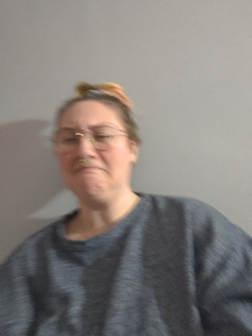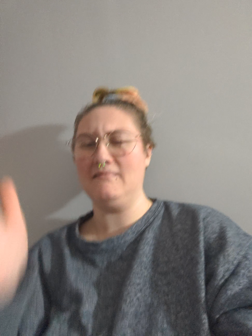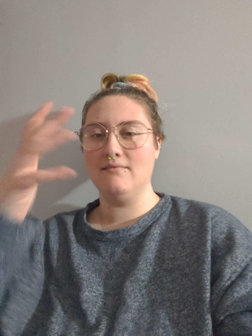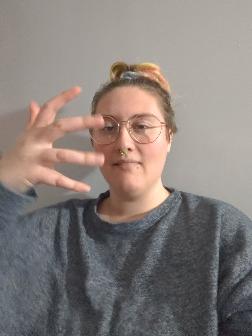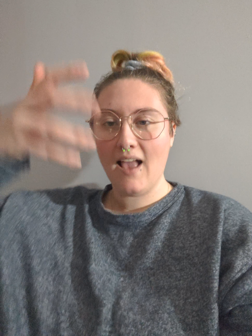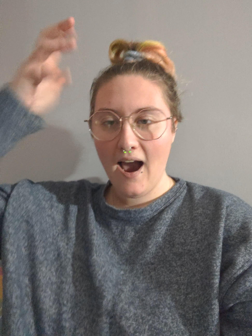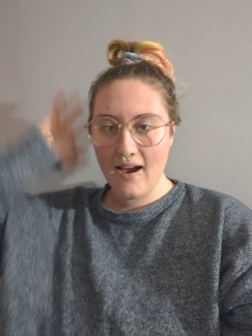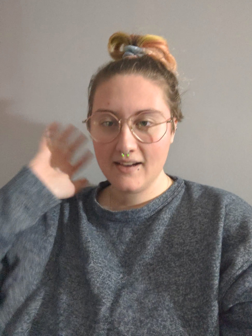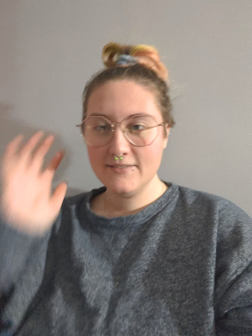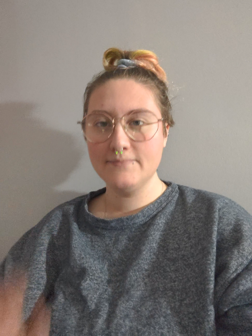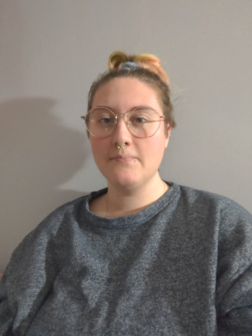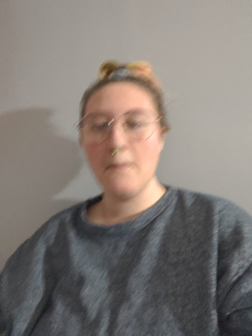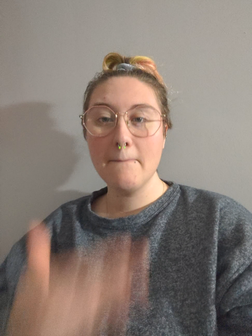lion